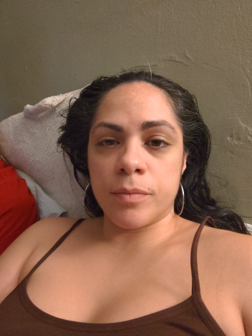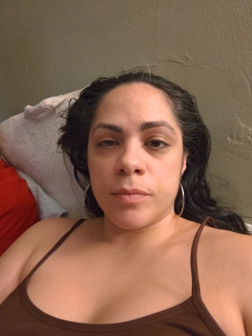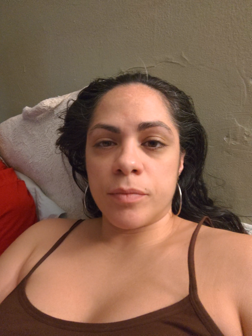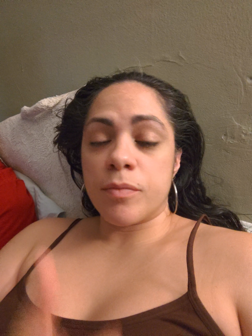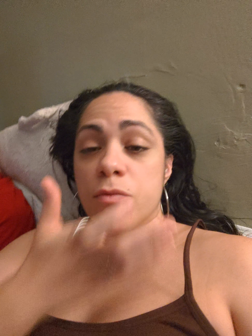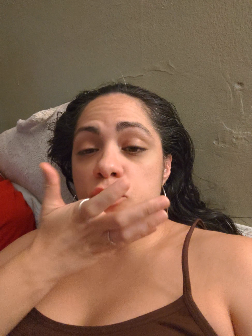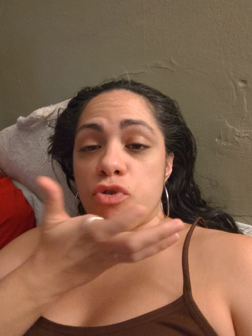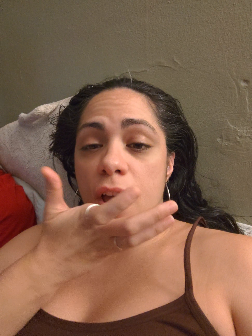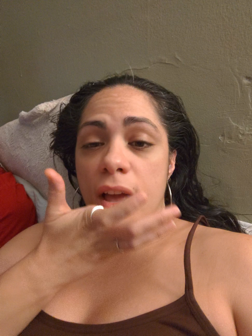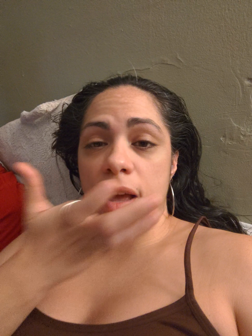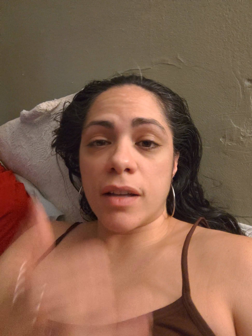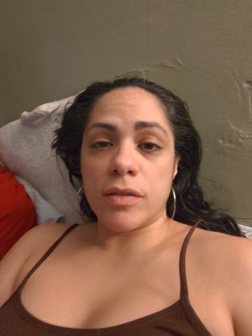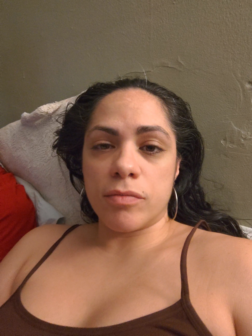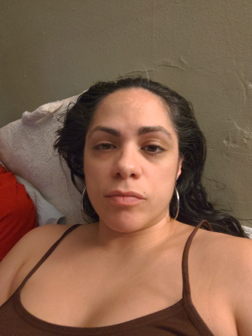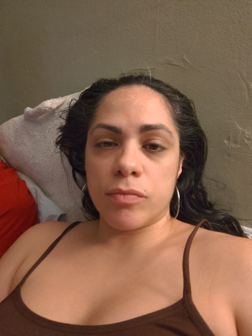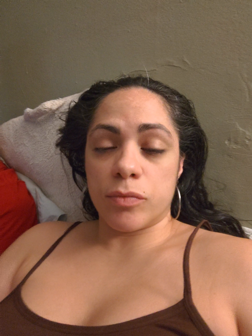grass